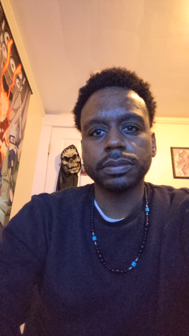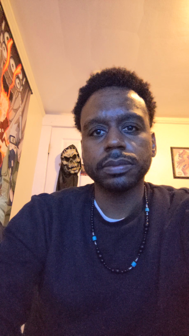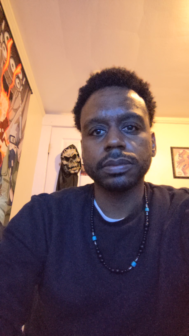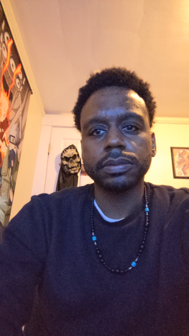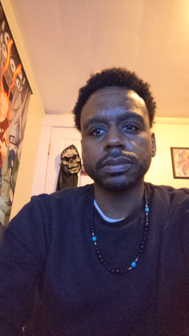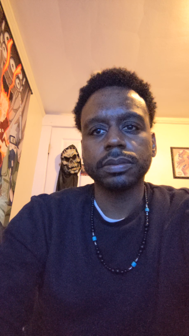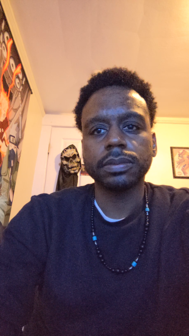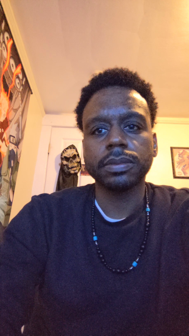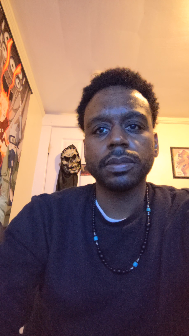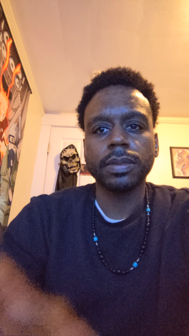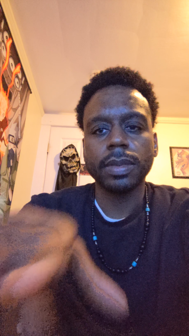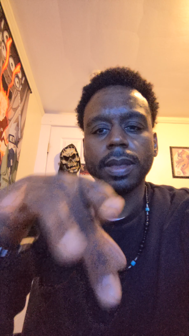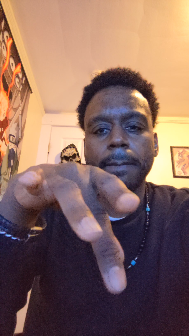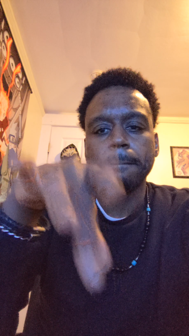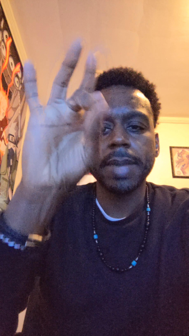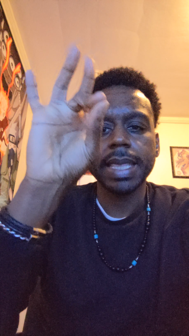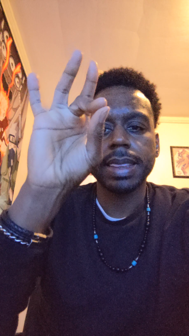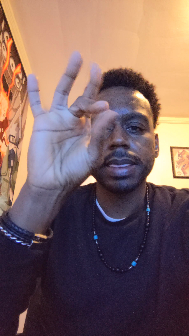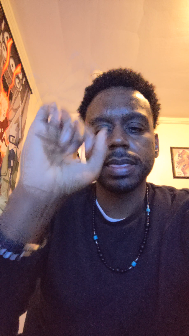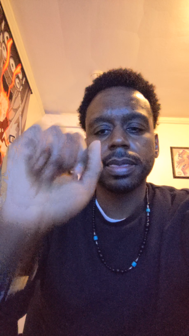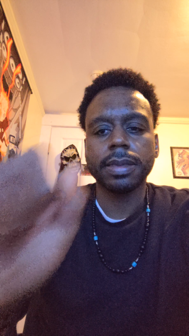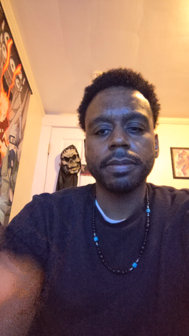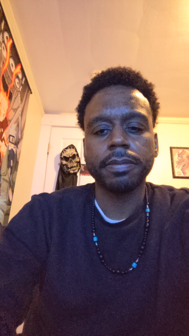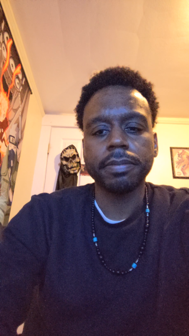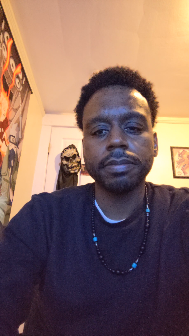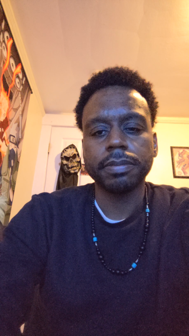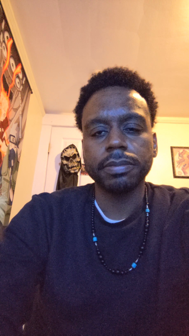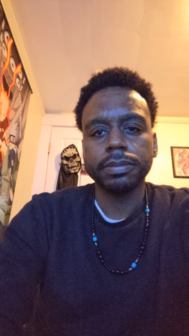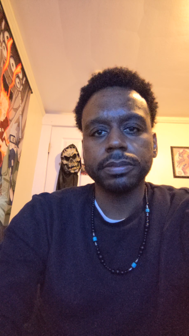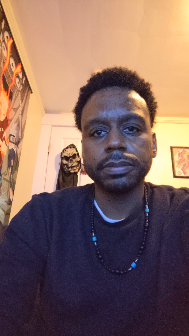pick